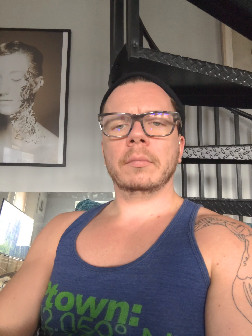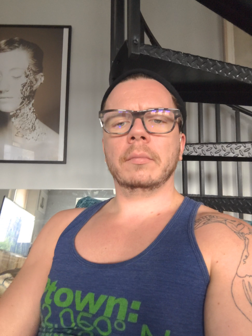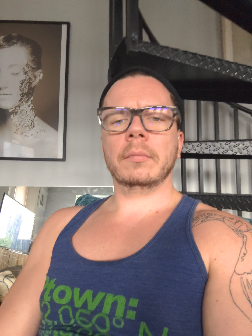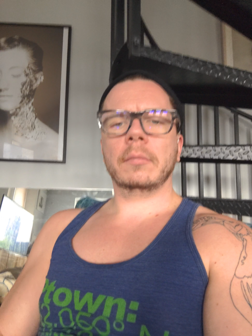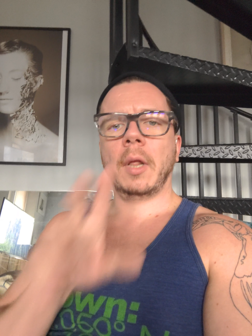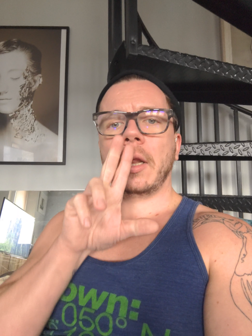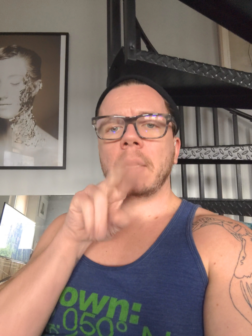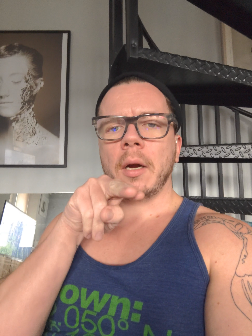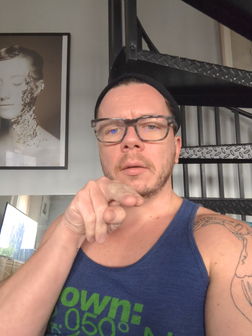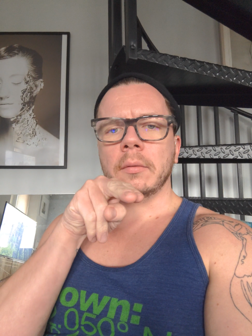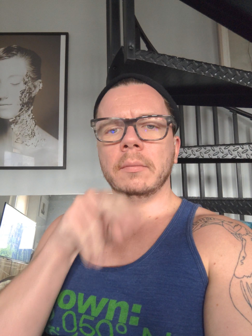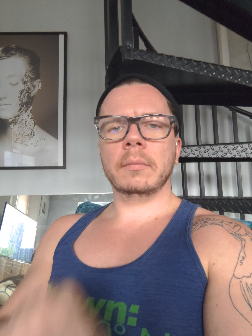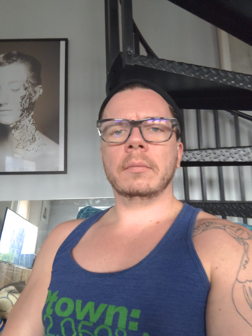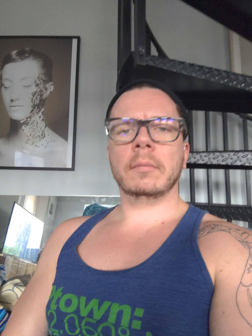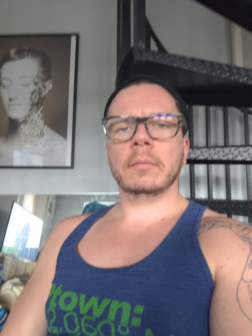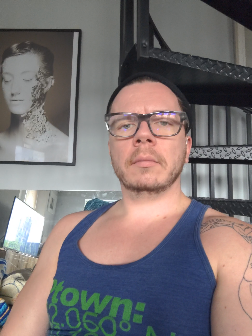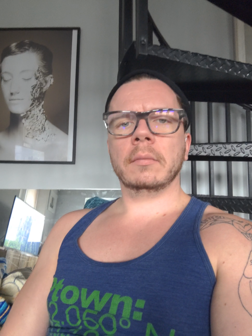tongue